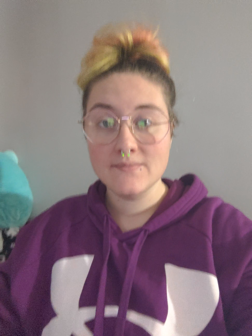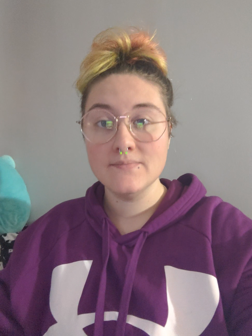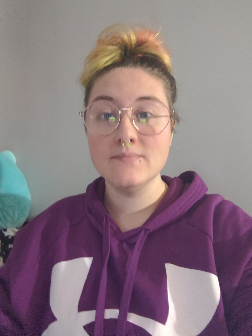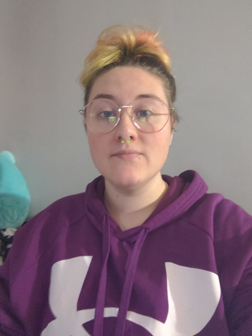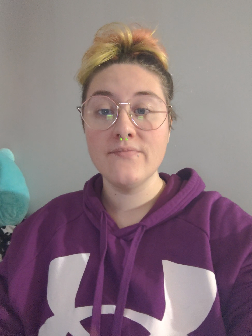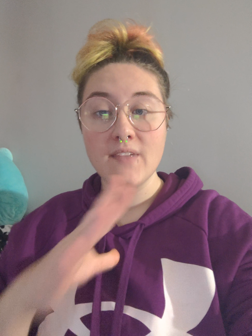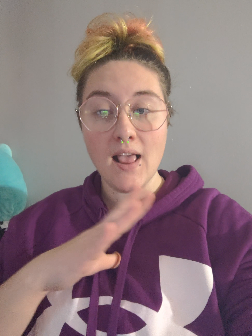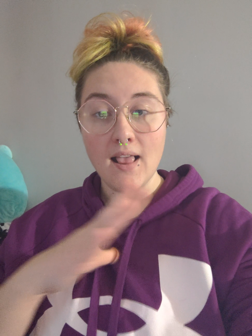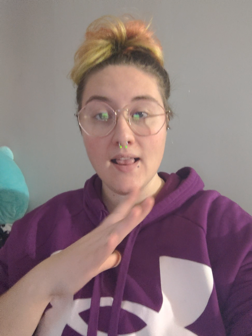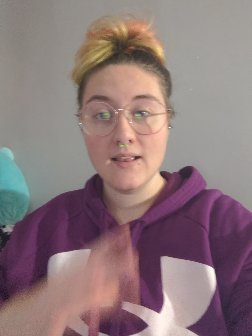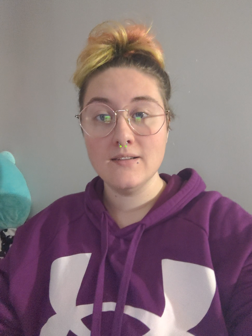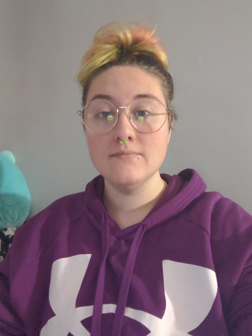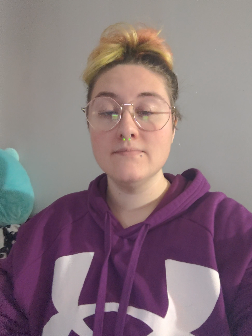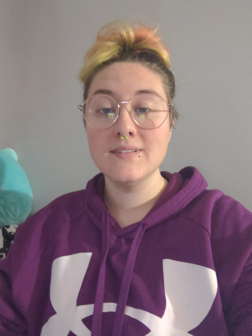fine